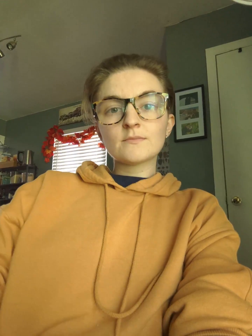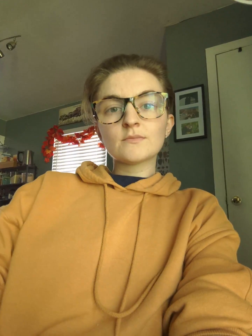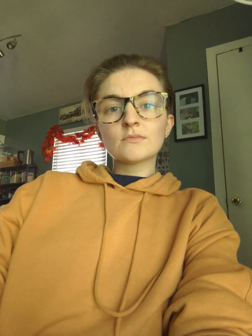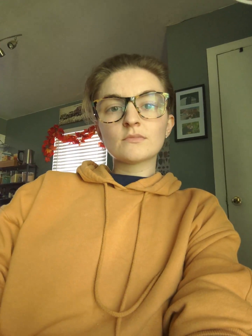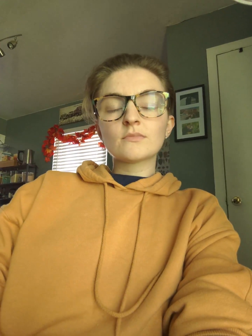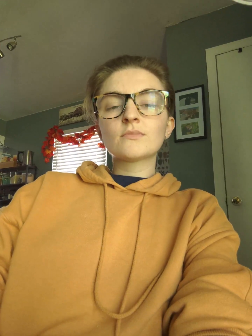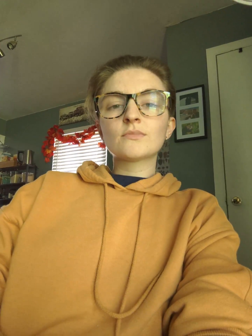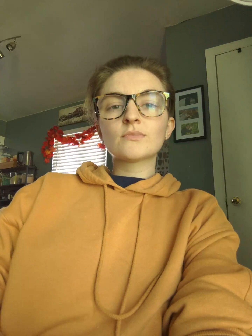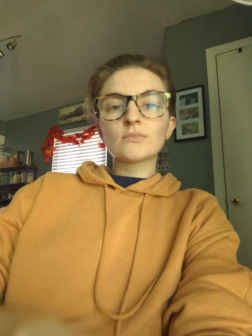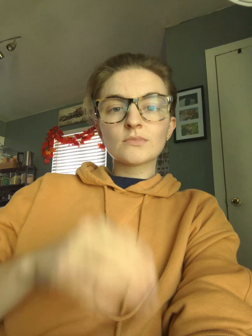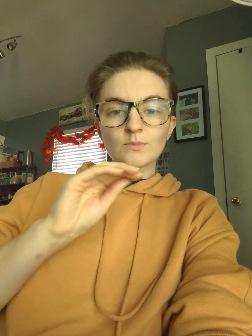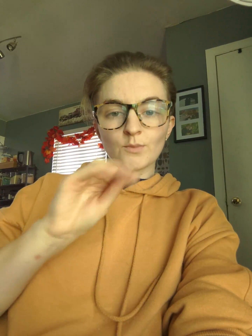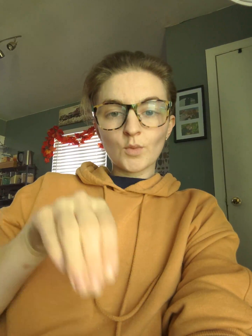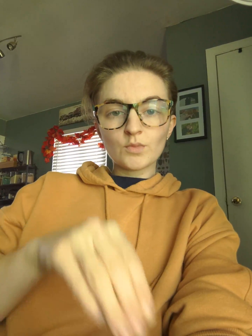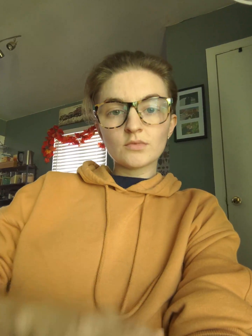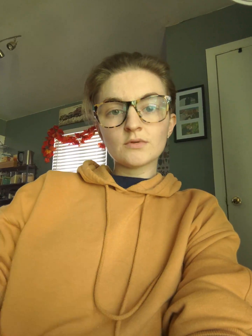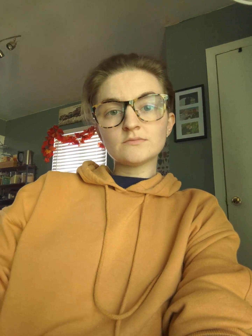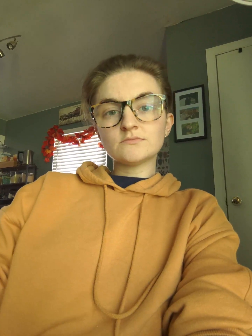put